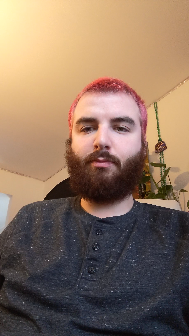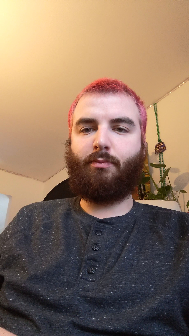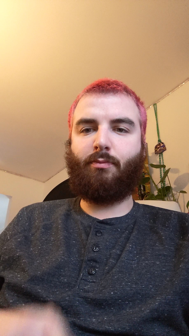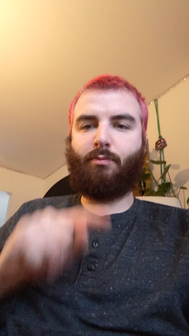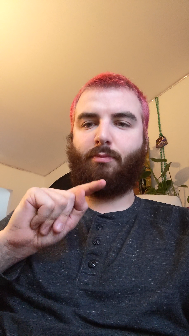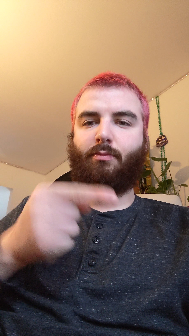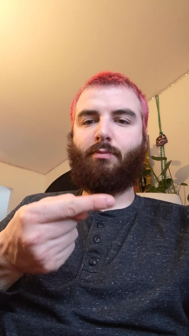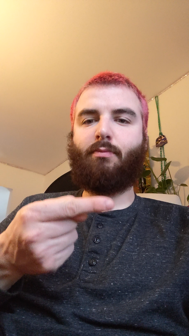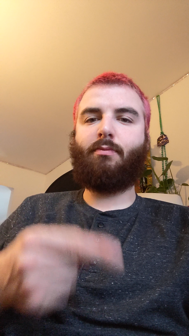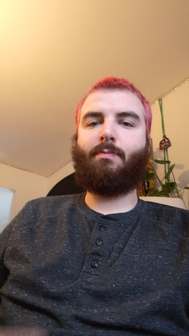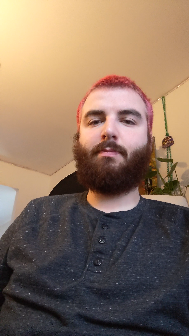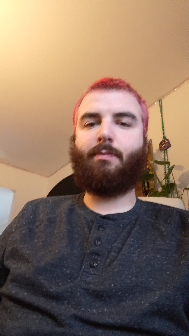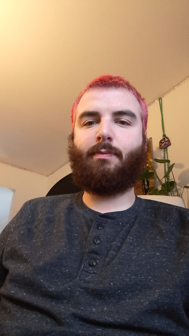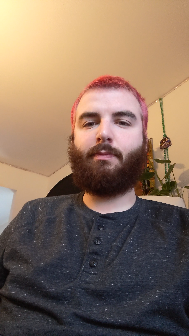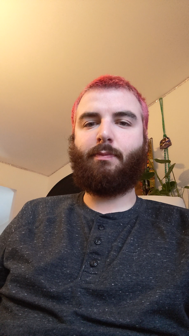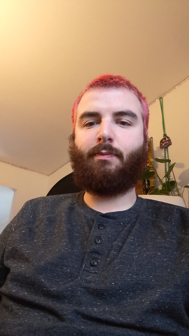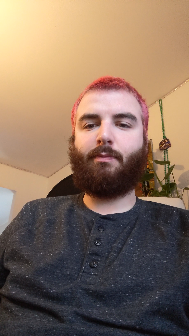hurt